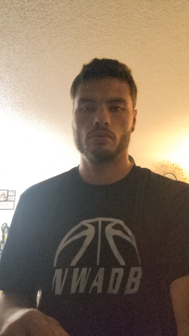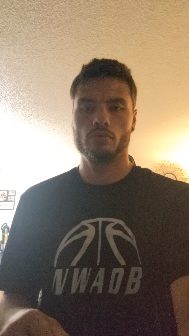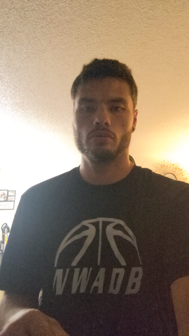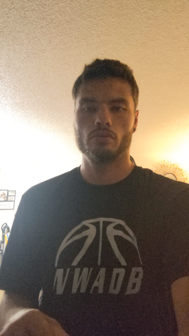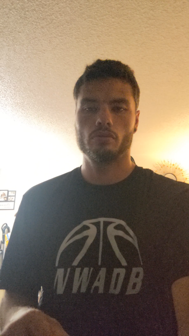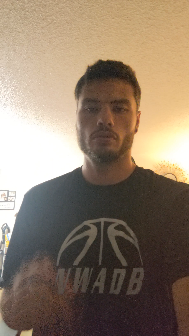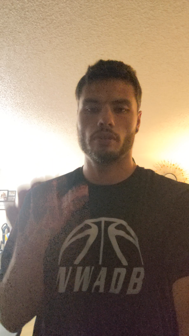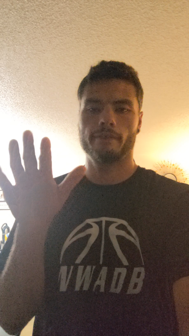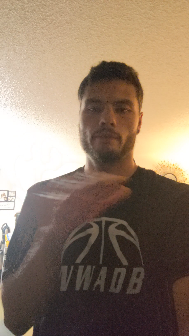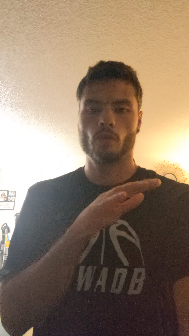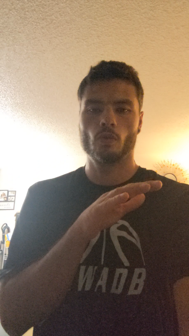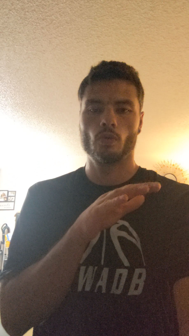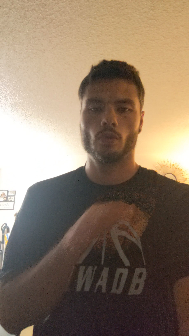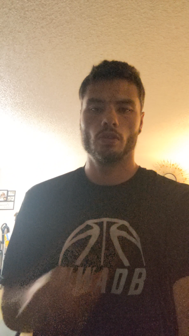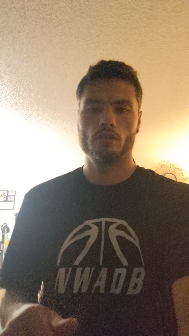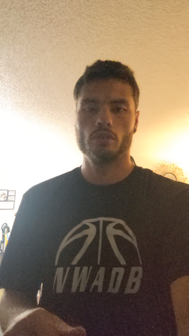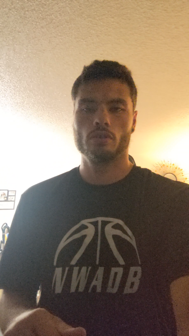full